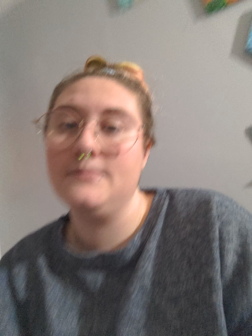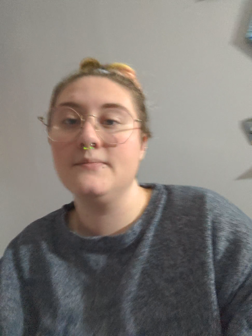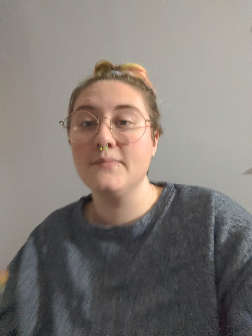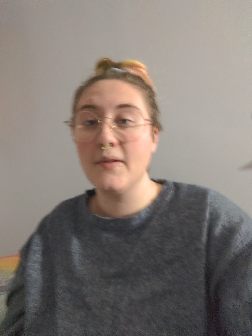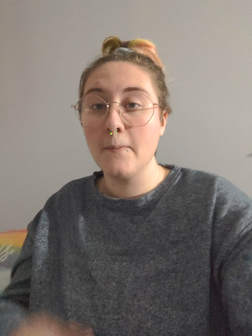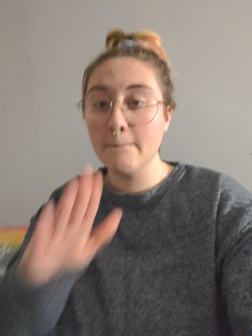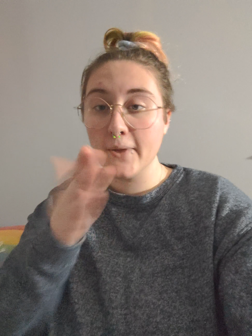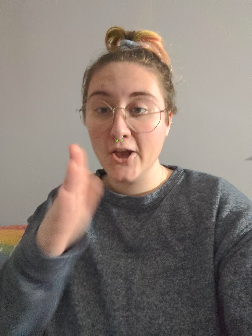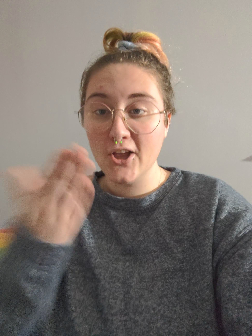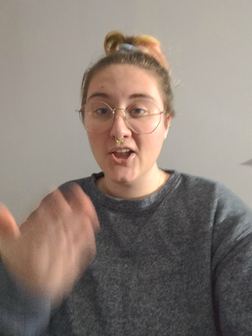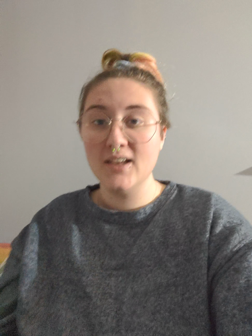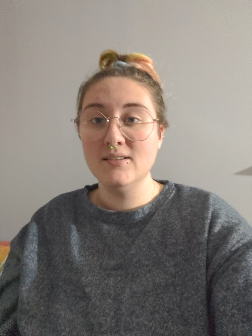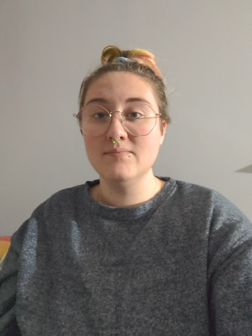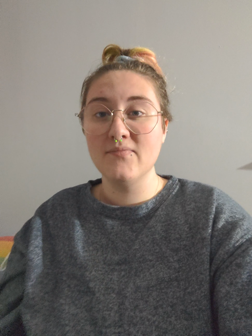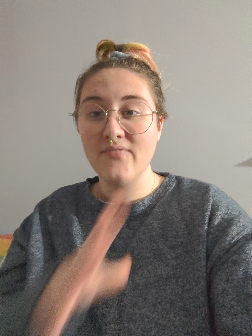book